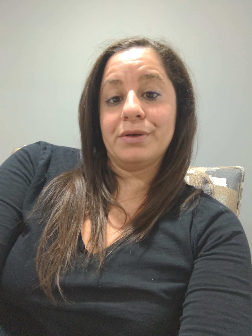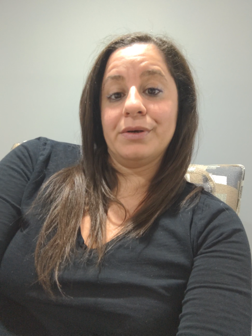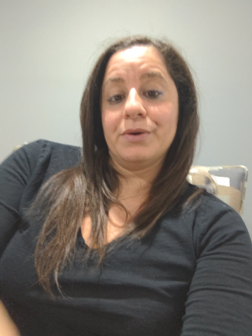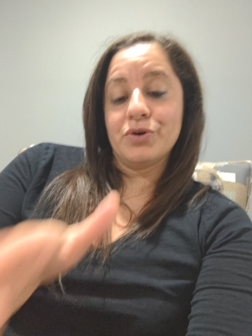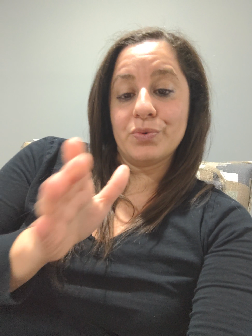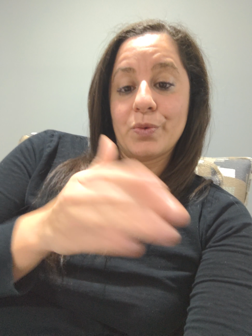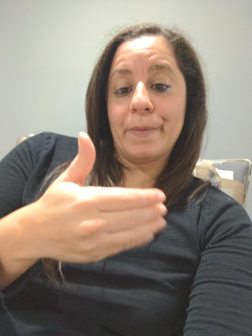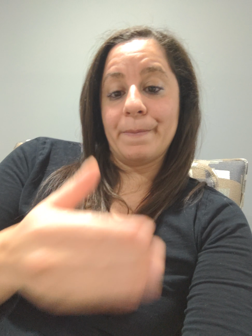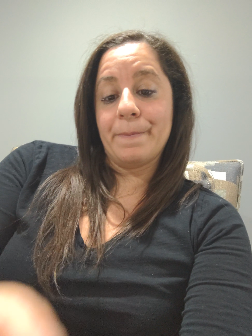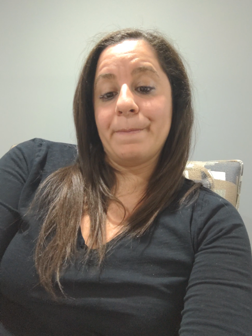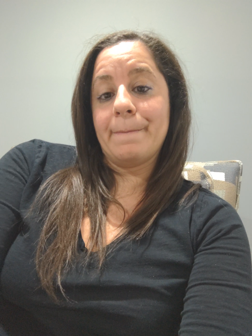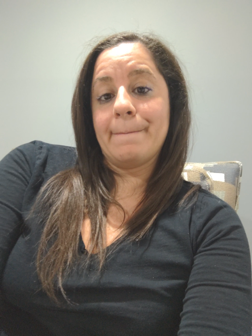room